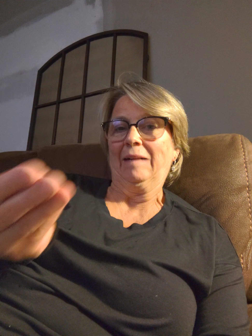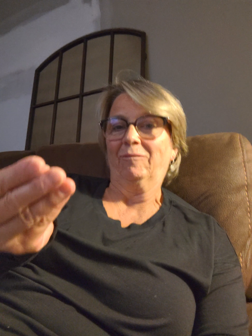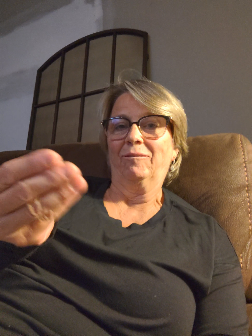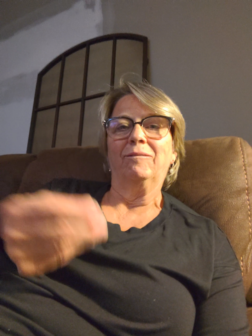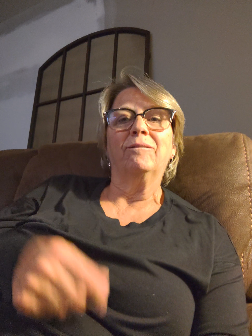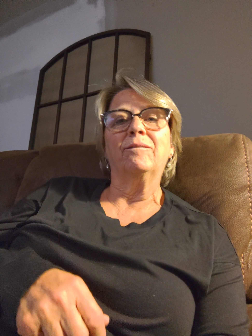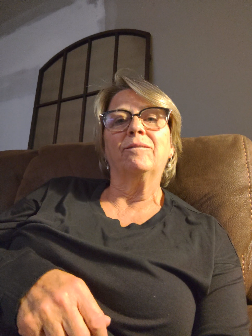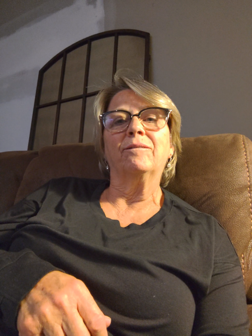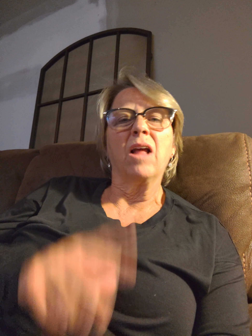give